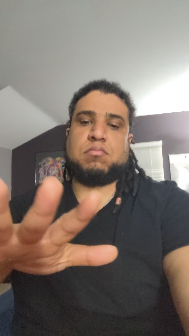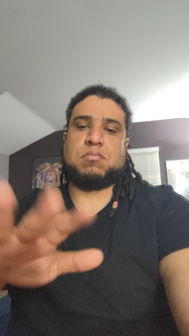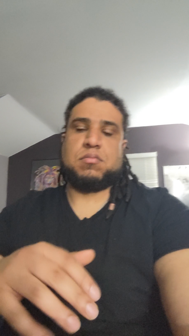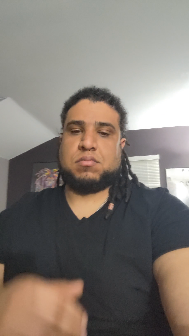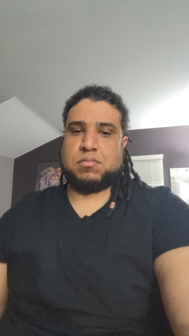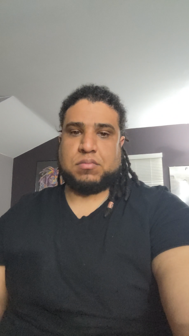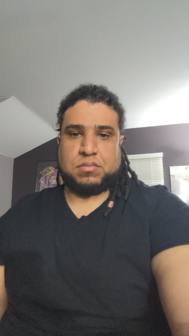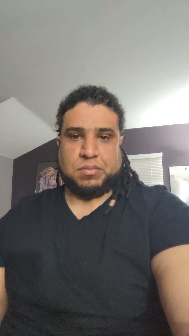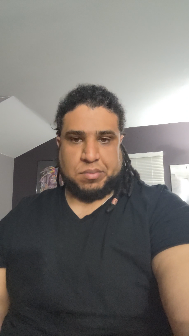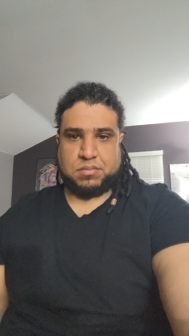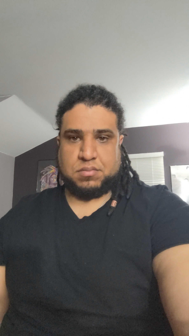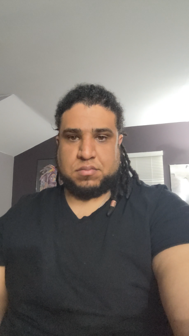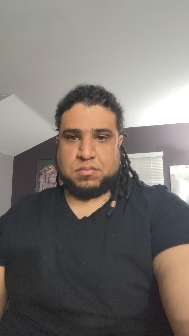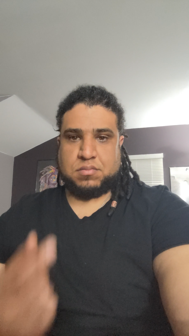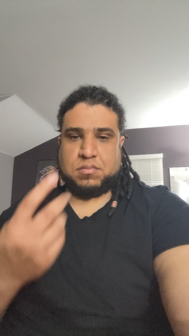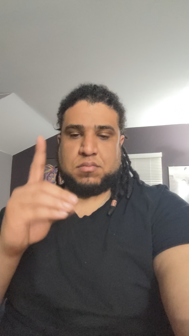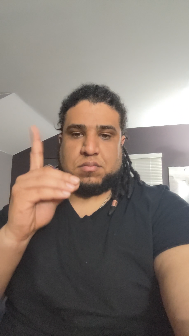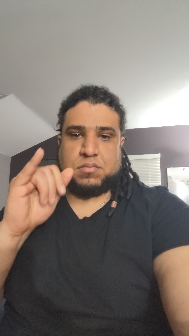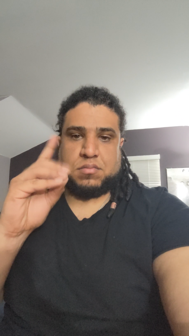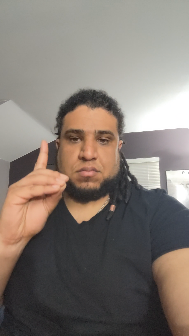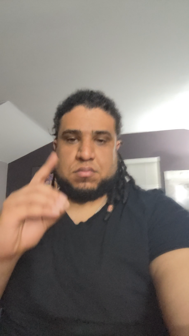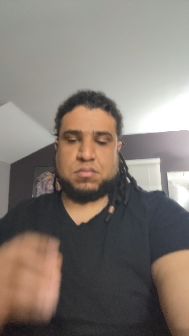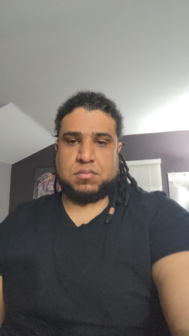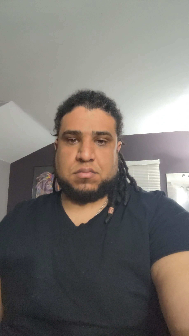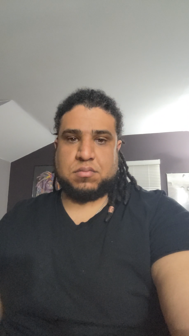did